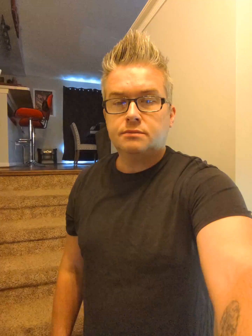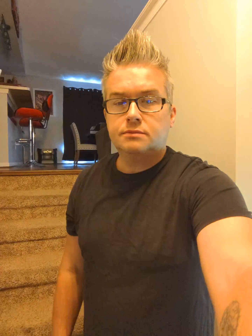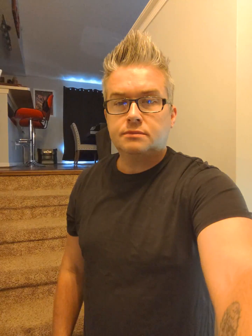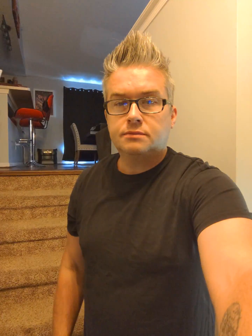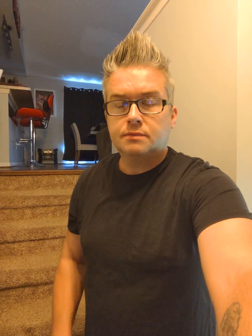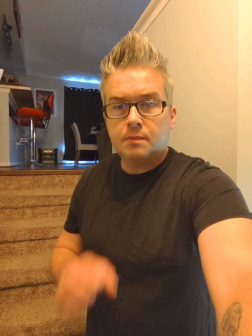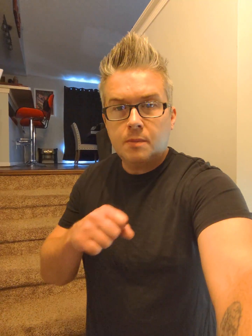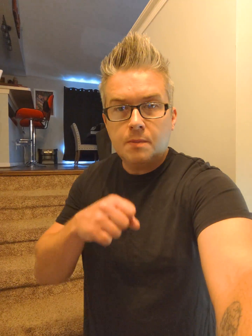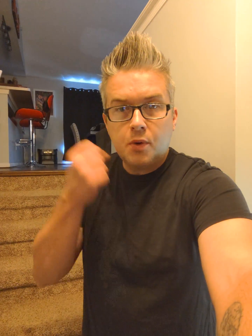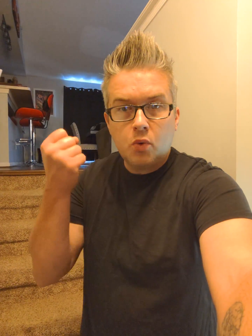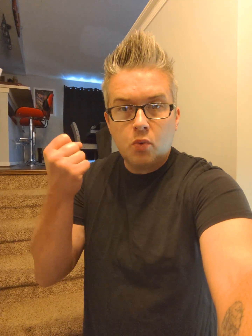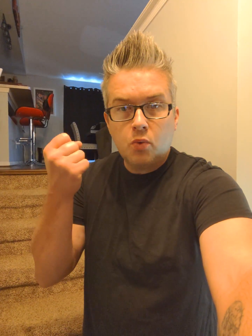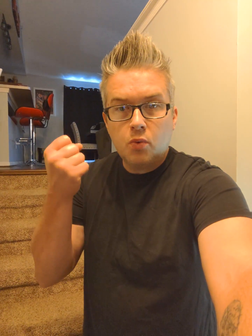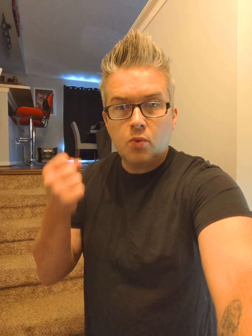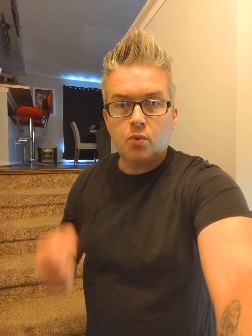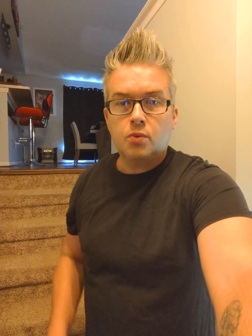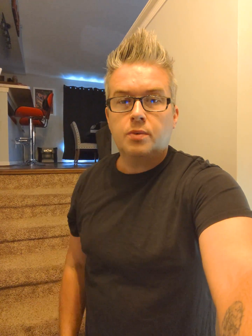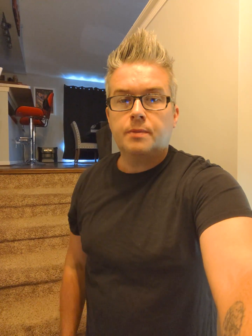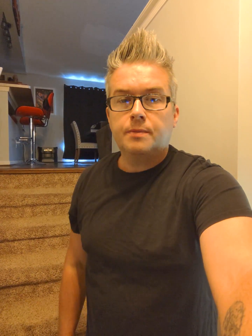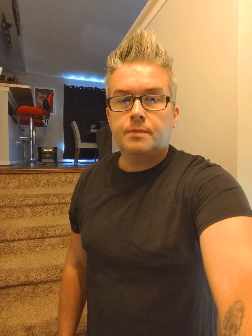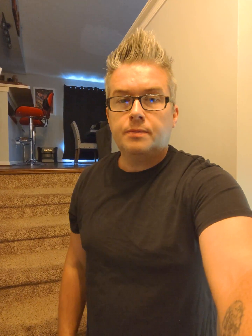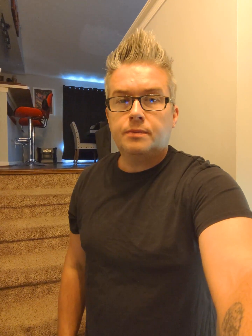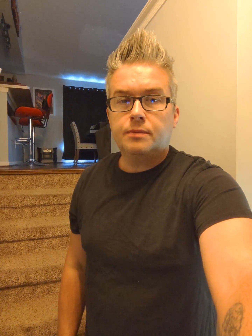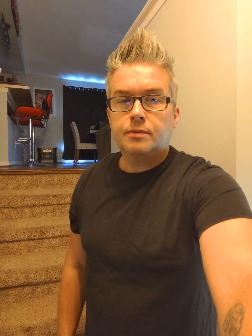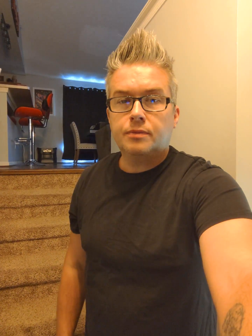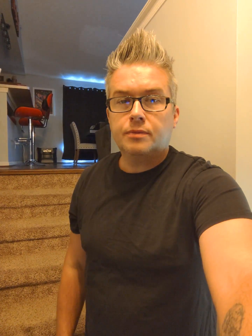broken